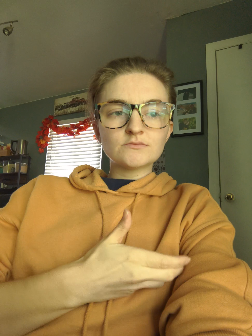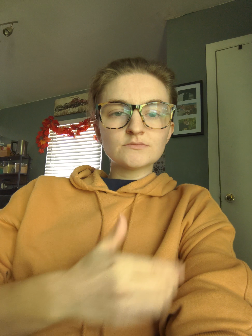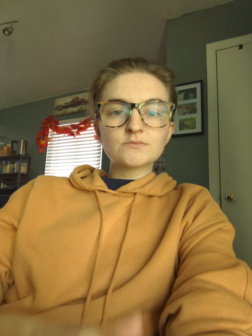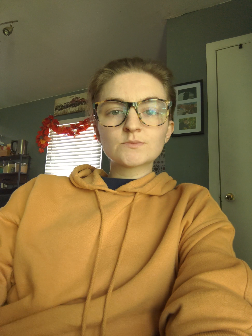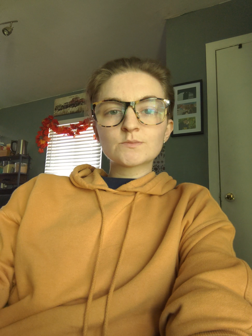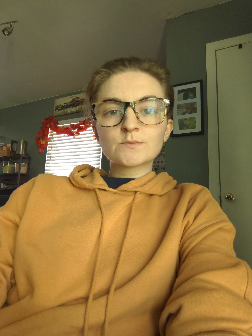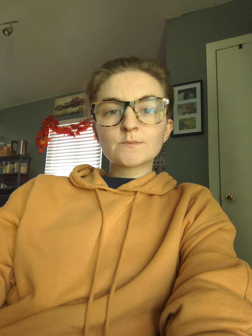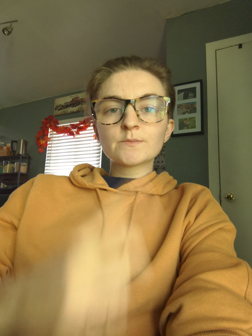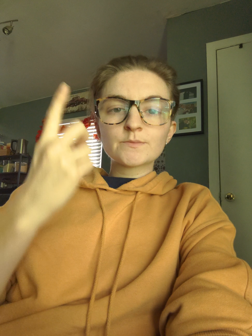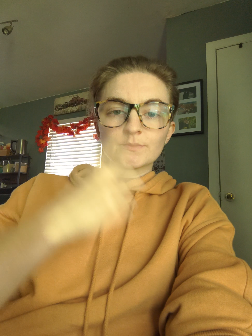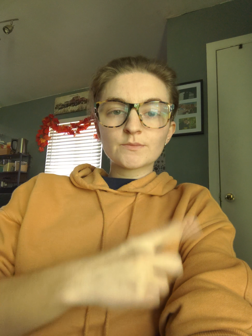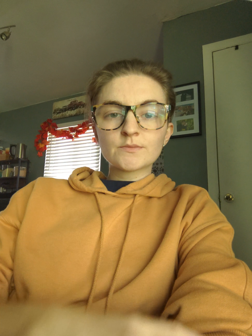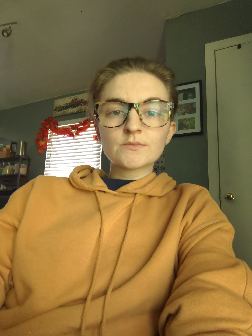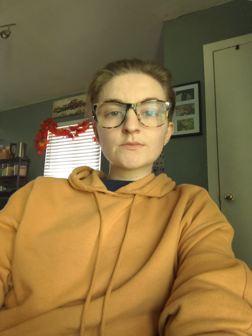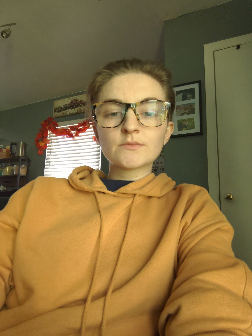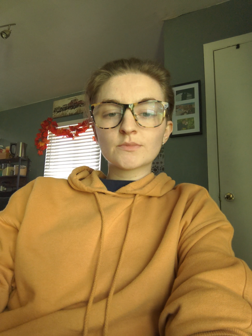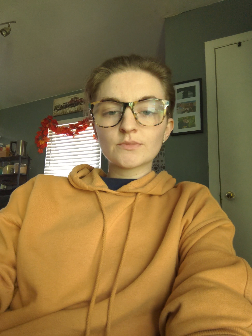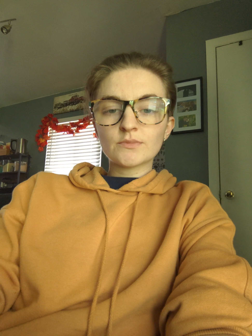day